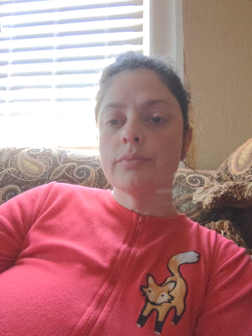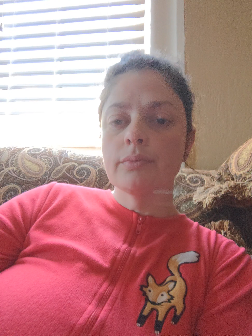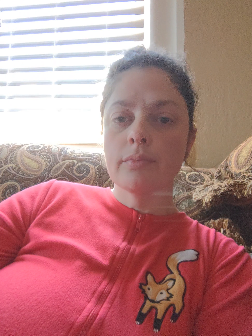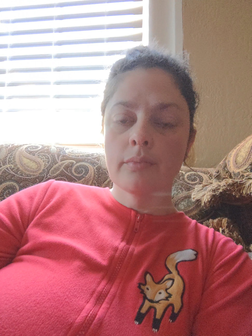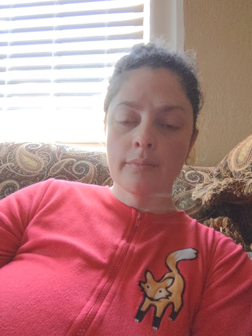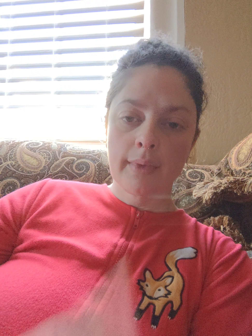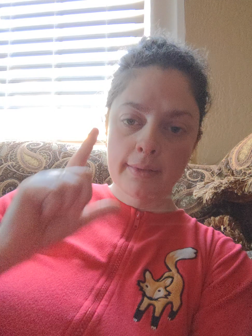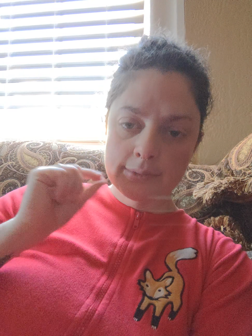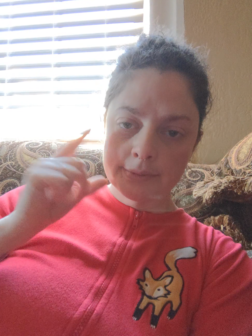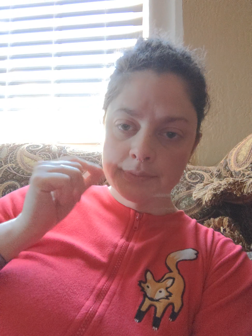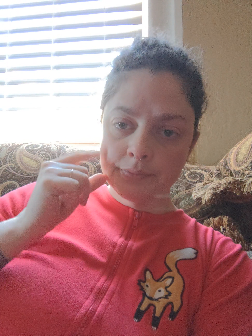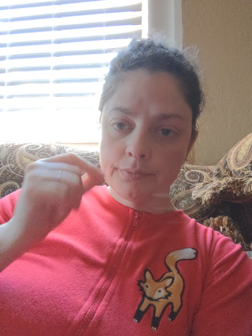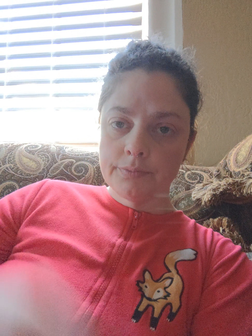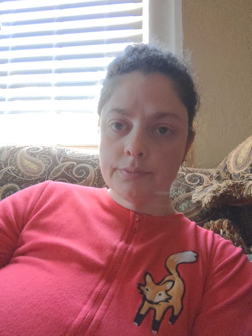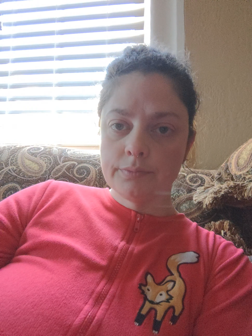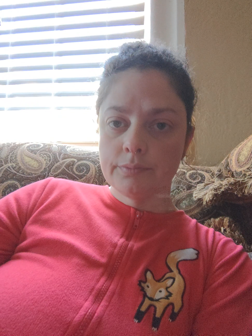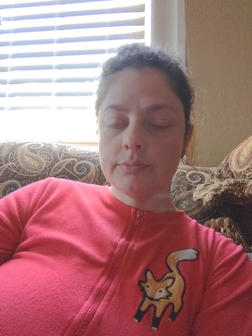cat